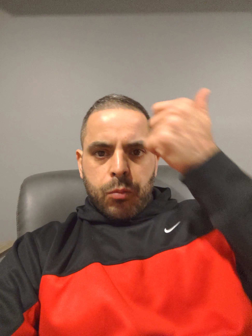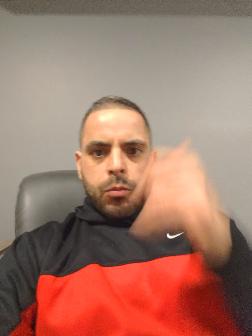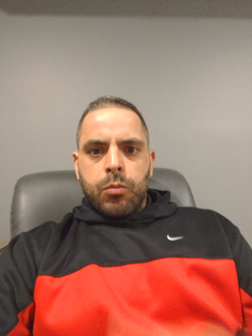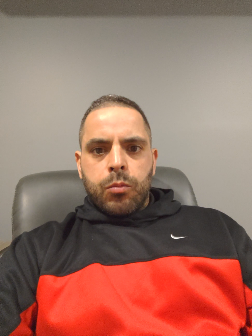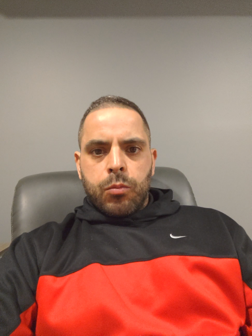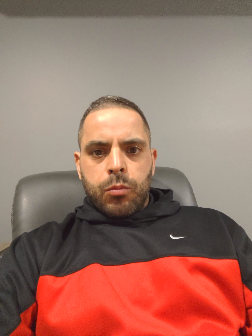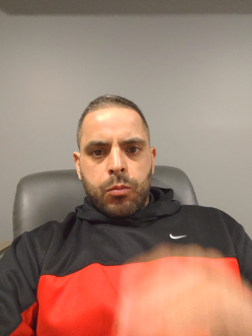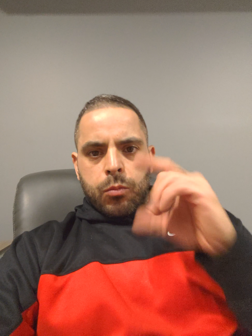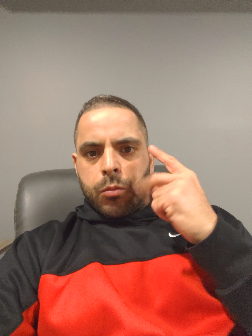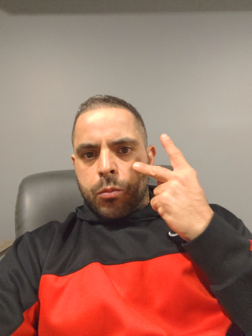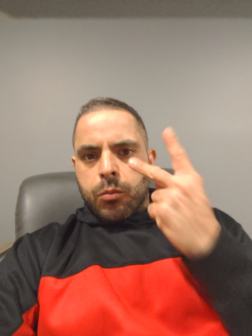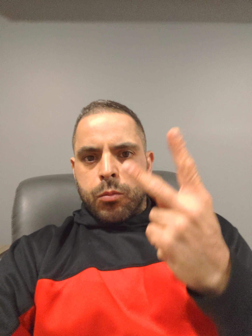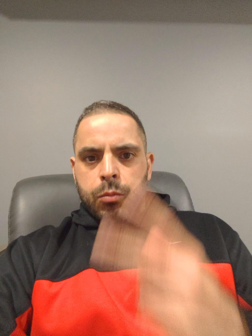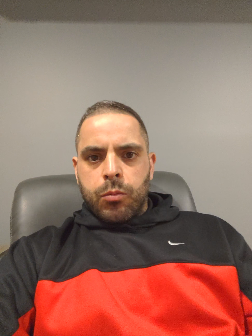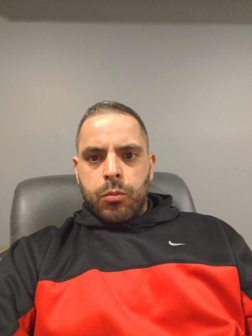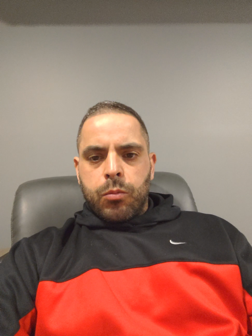look